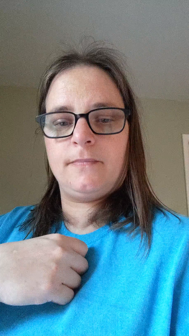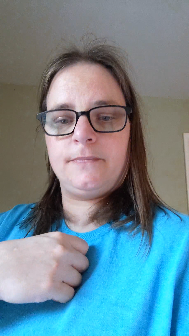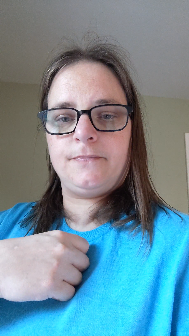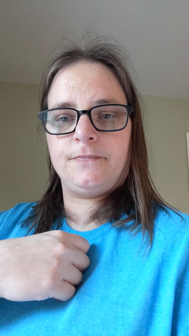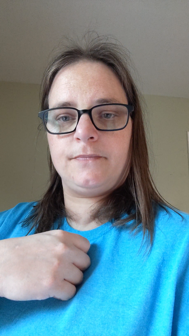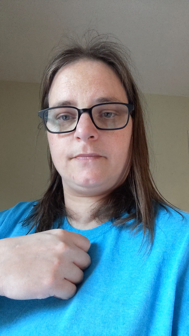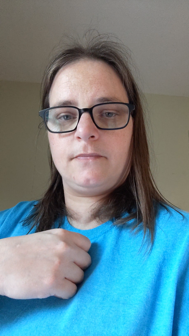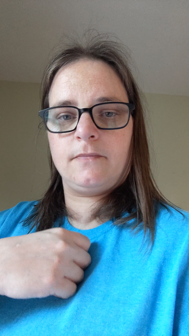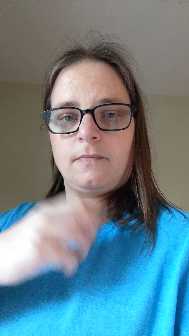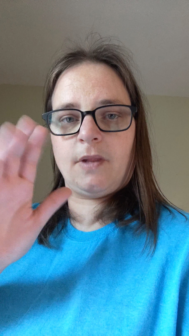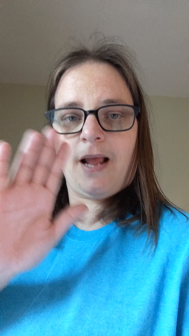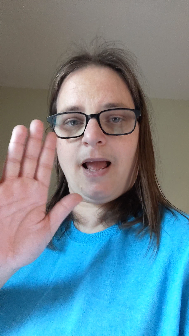hi